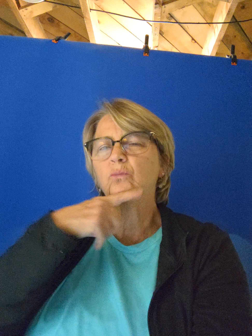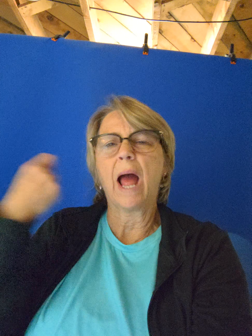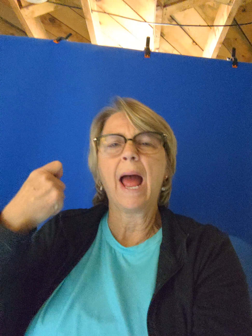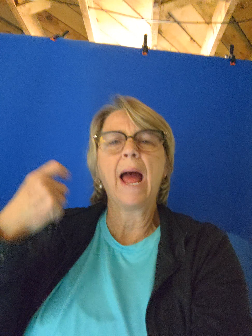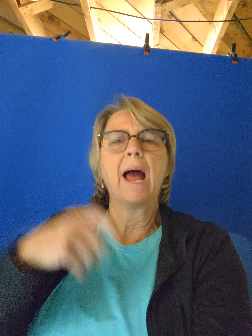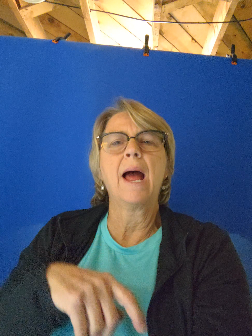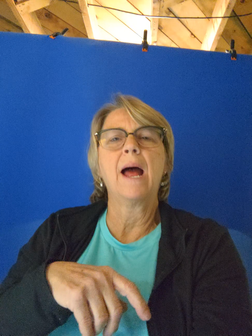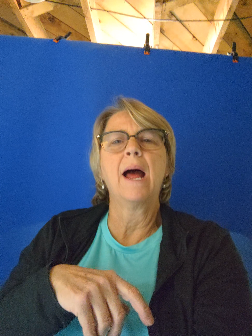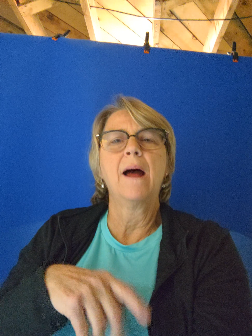dry